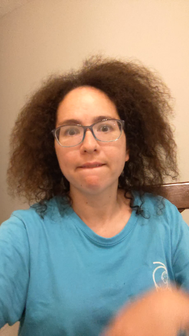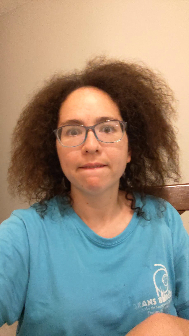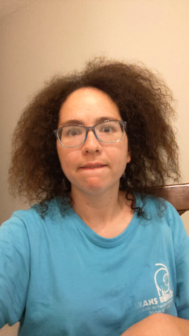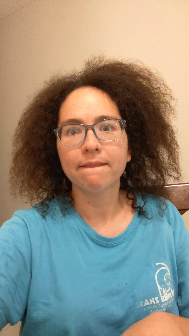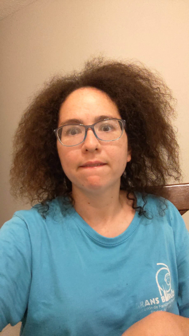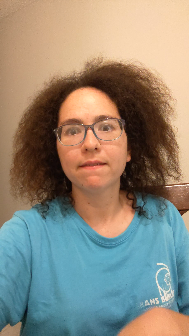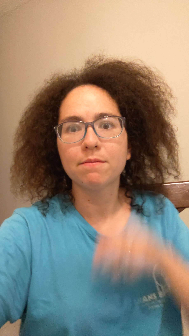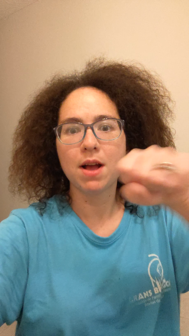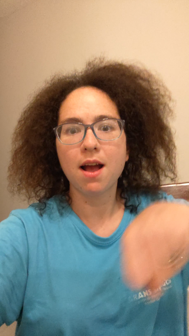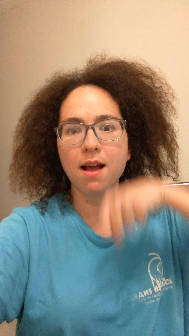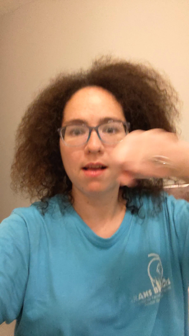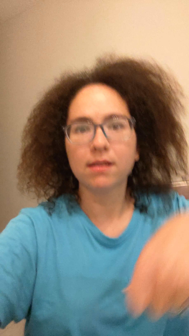bicycle